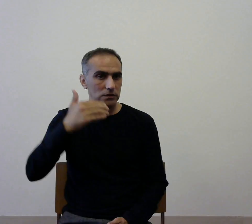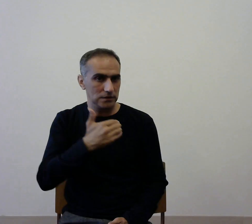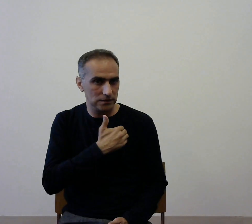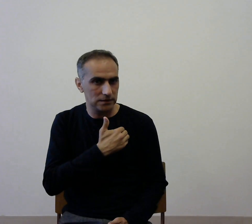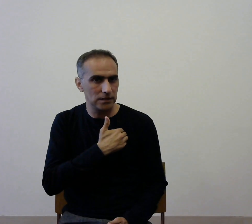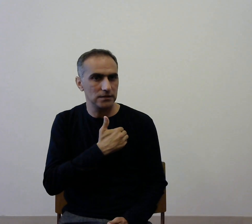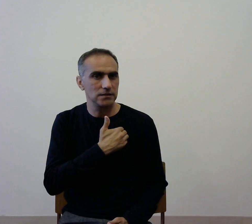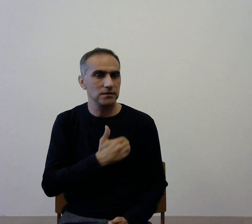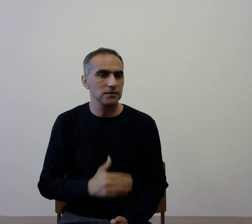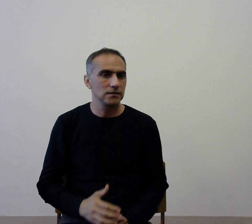istəmək